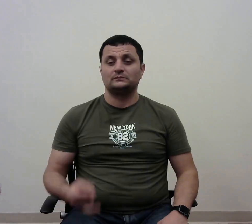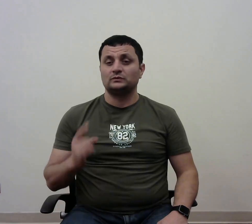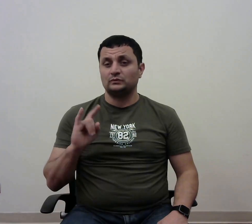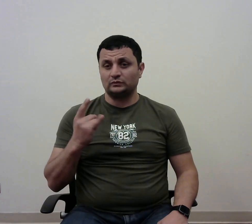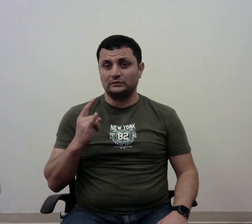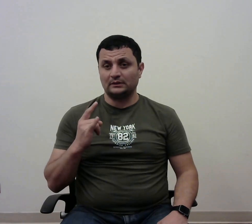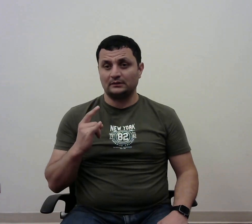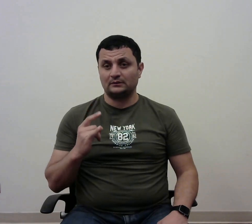uşaqlar